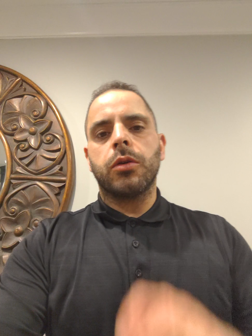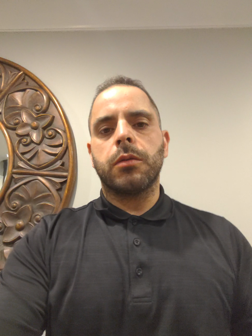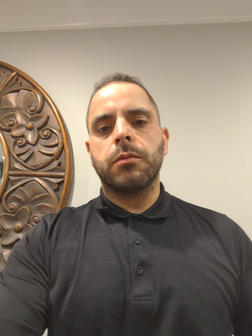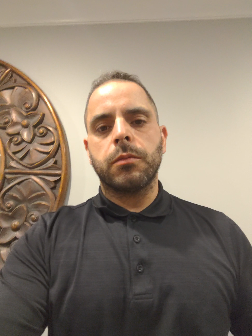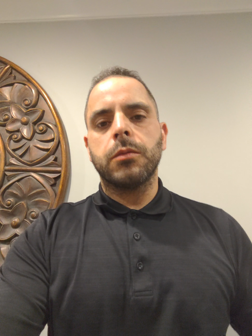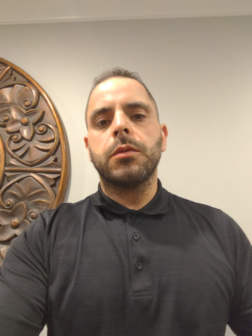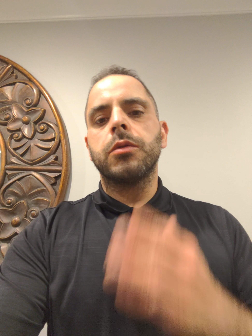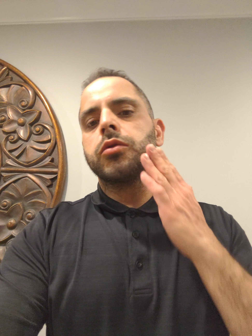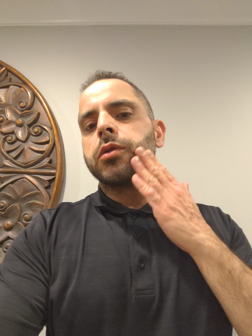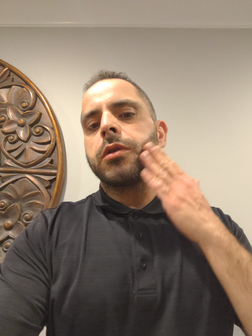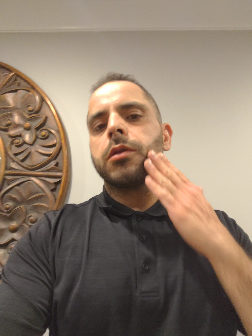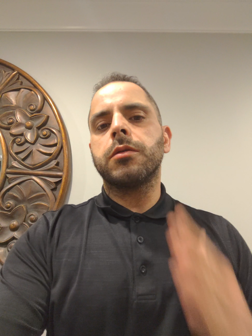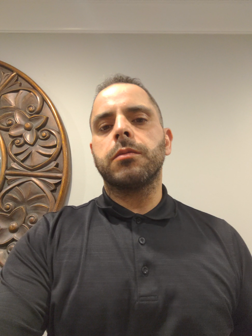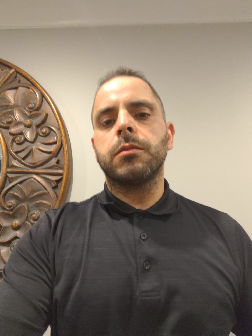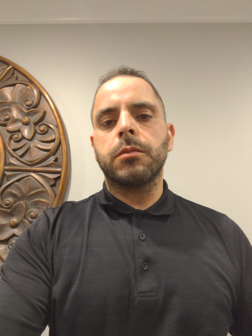cheek